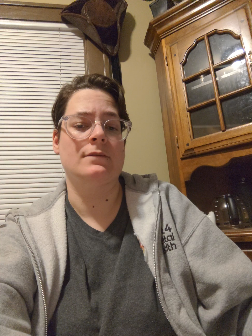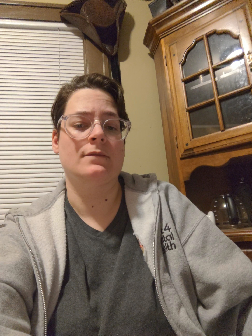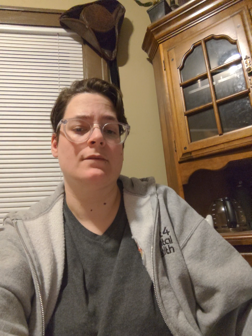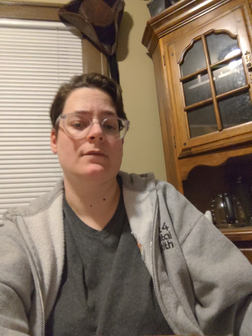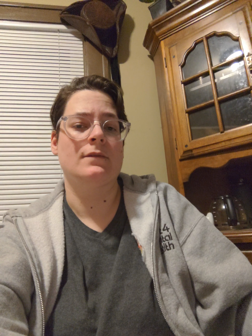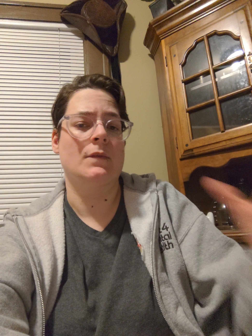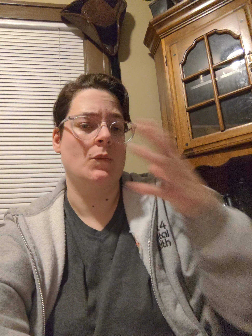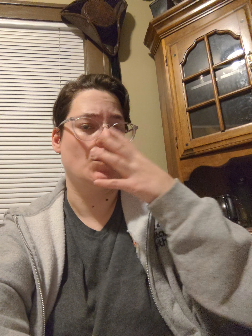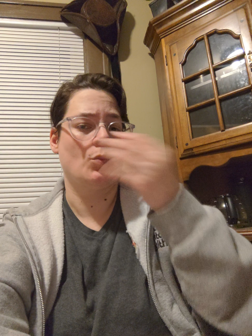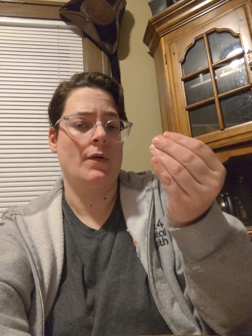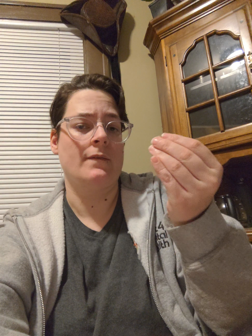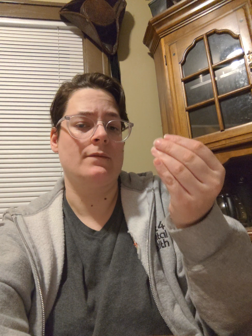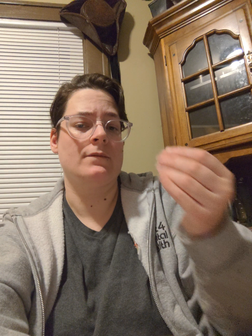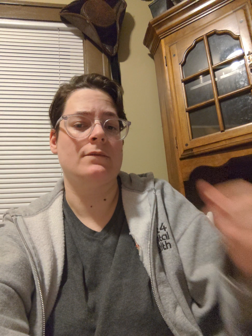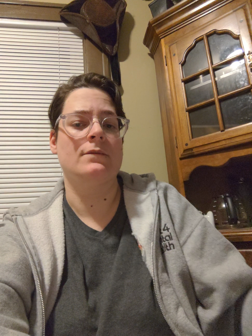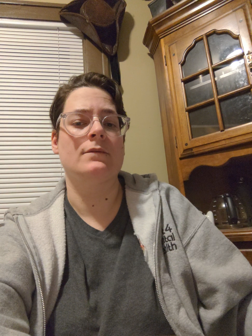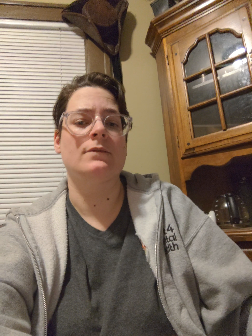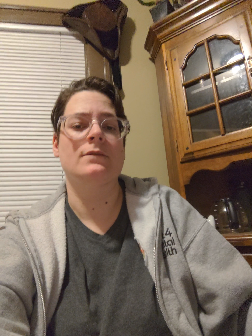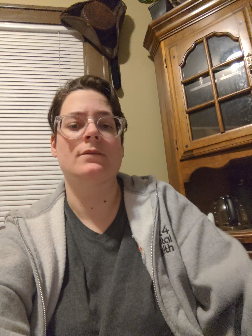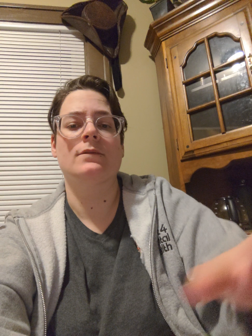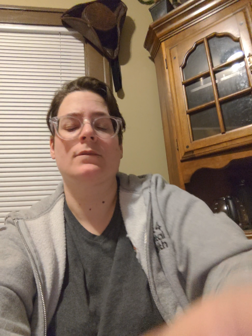wolf